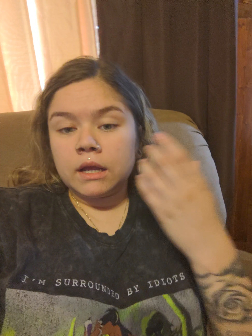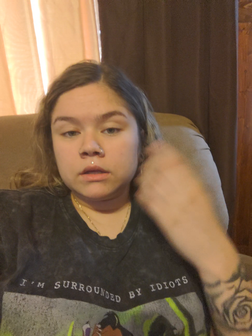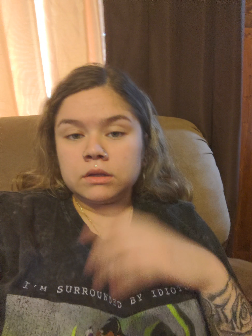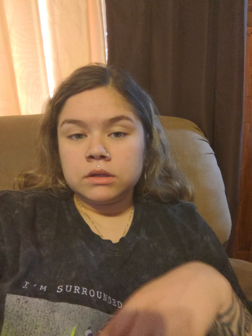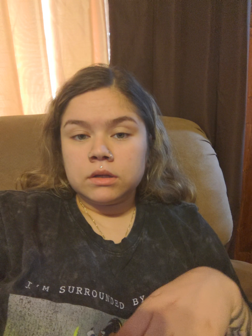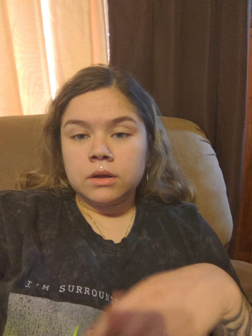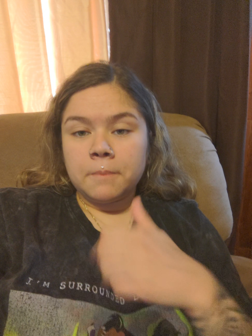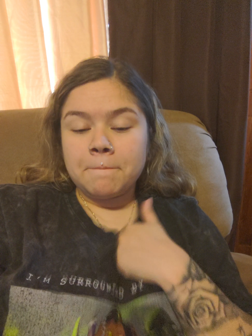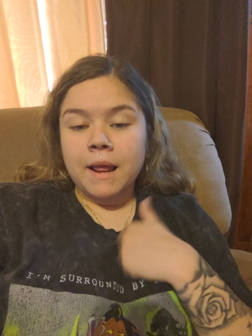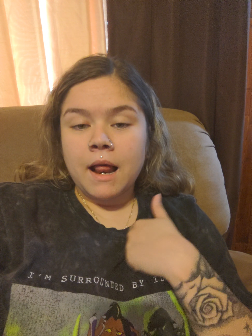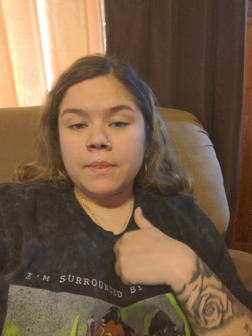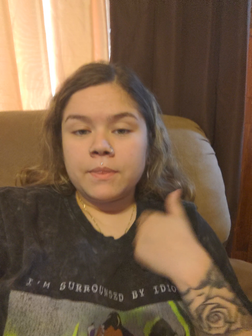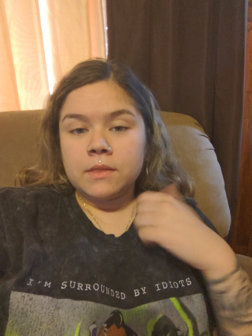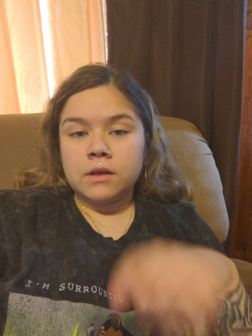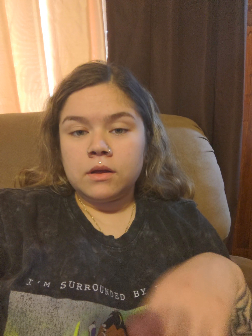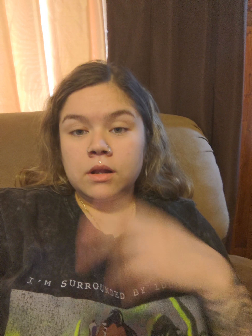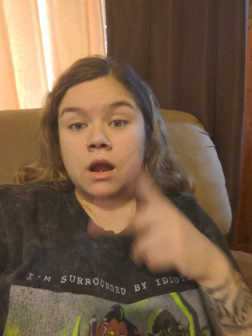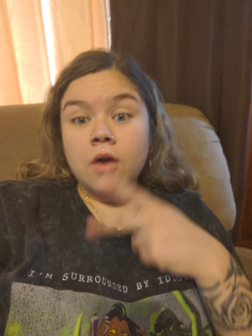bathtub